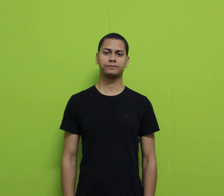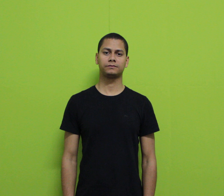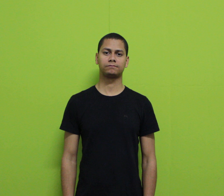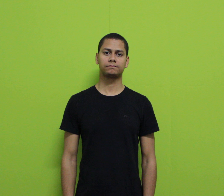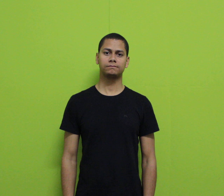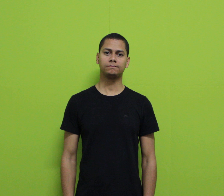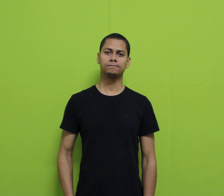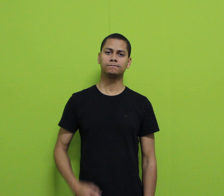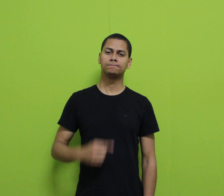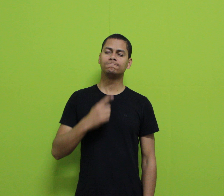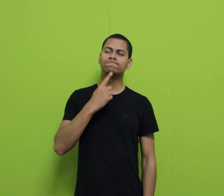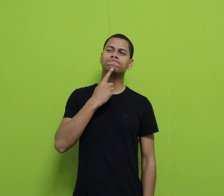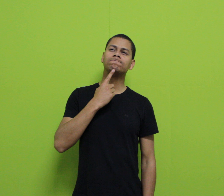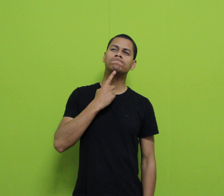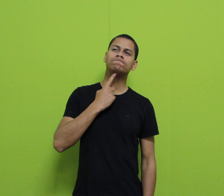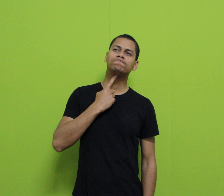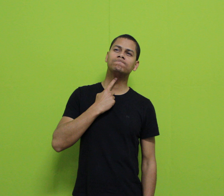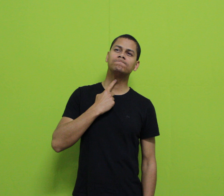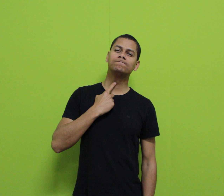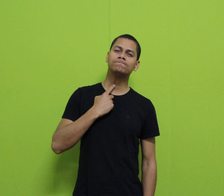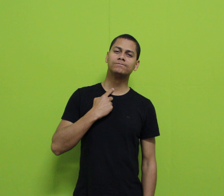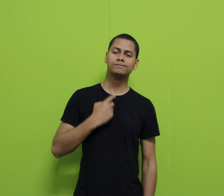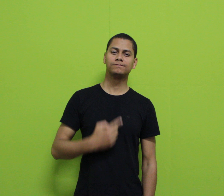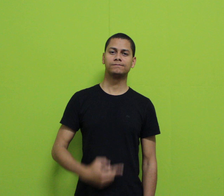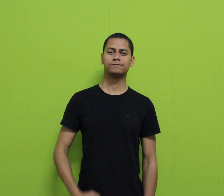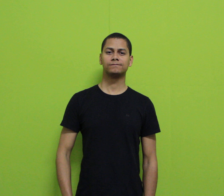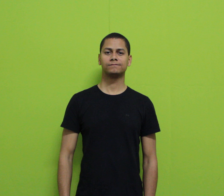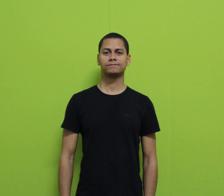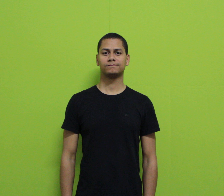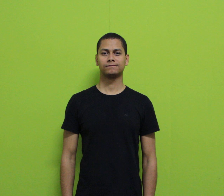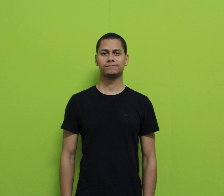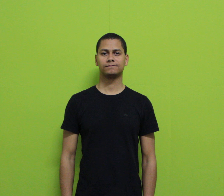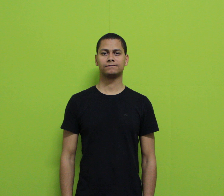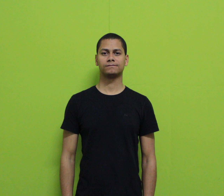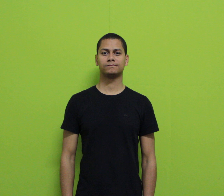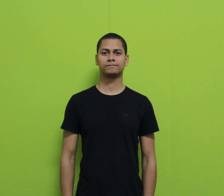vontade